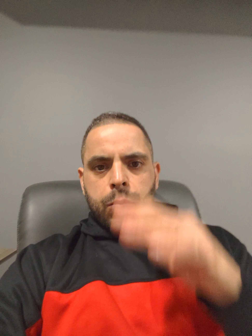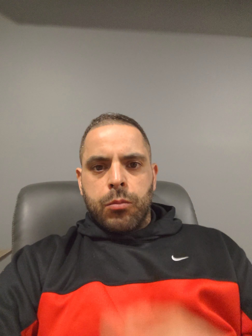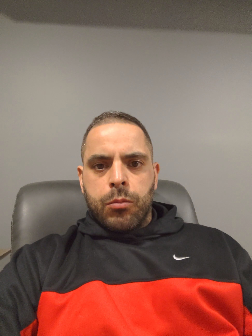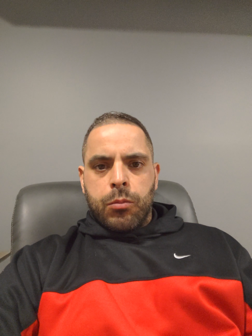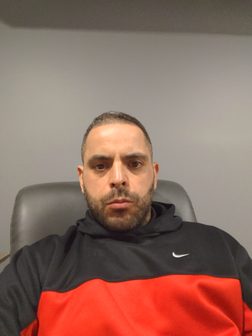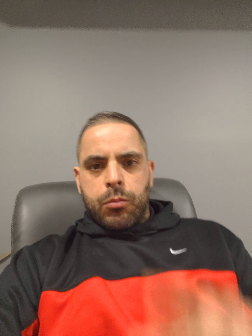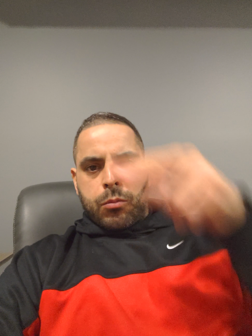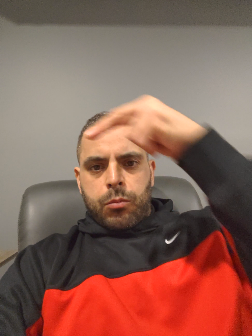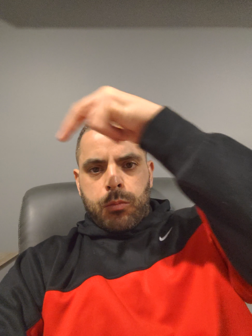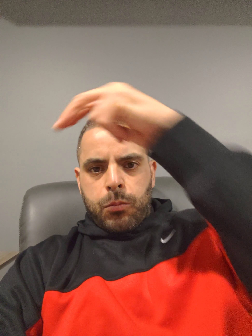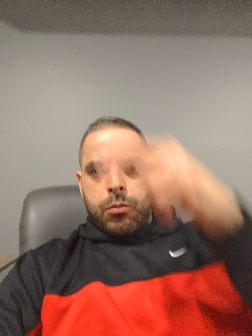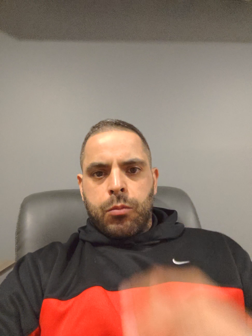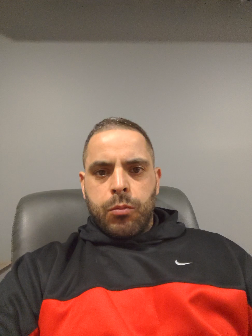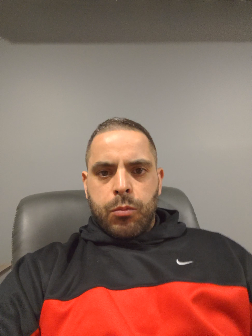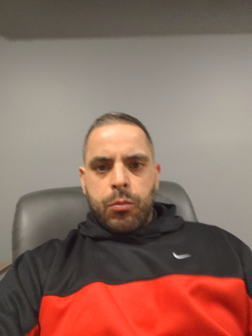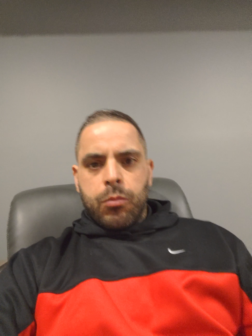helicopter